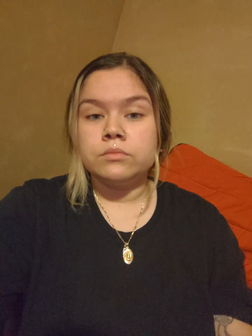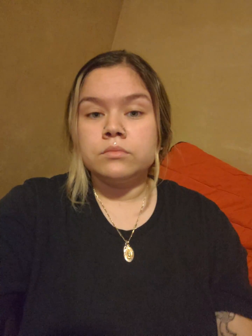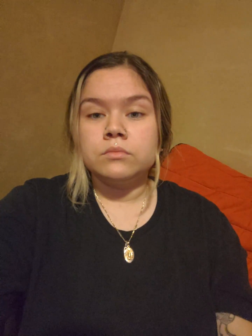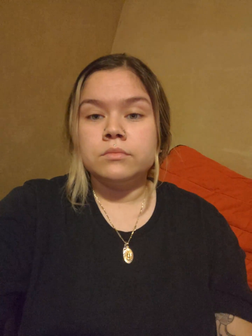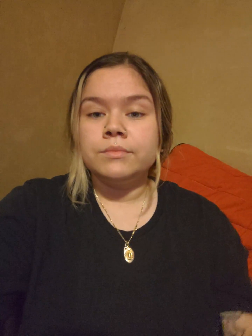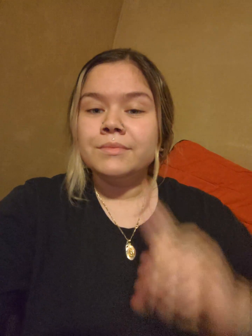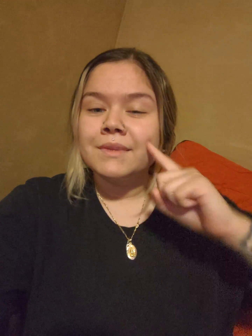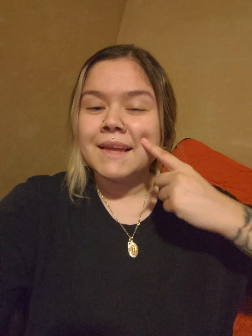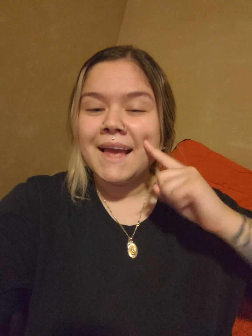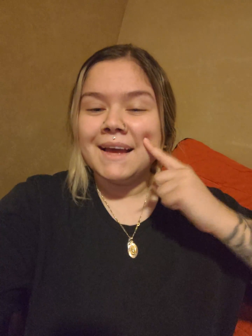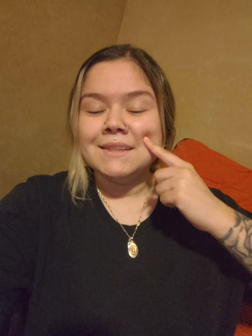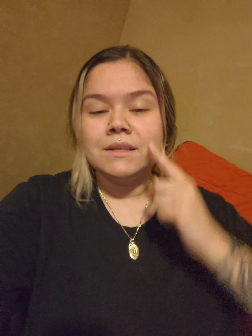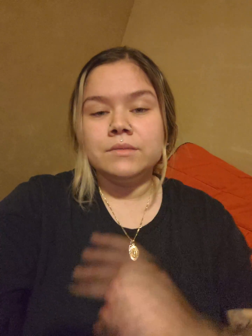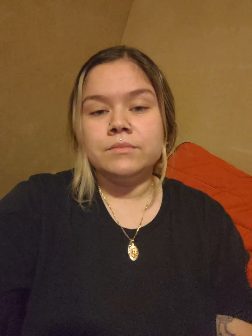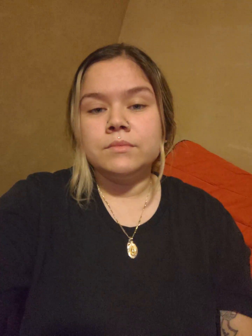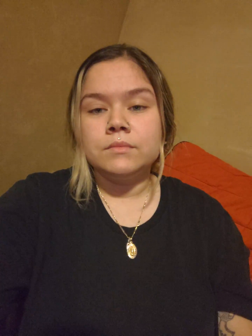candy